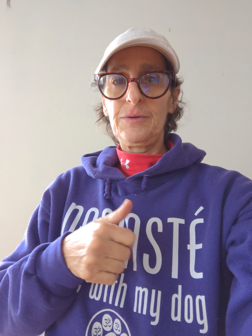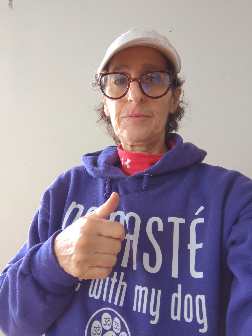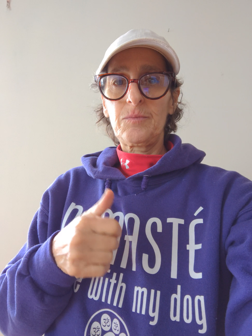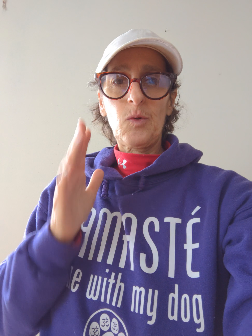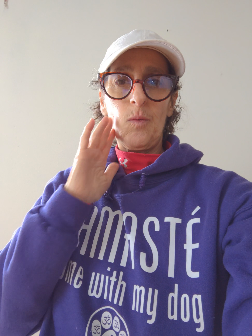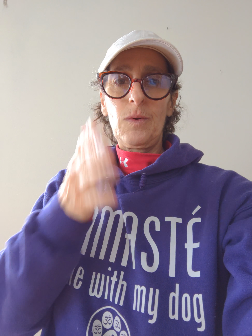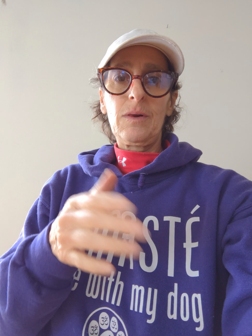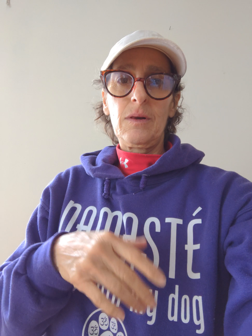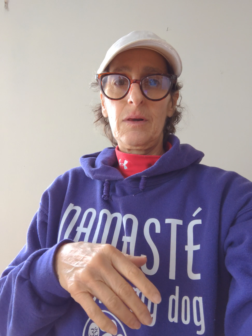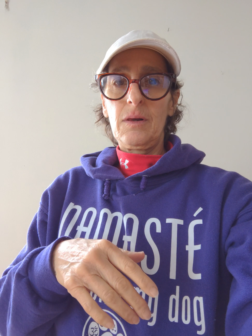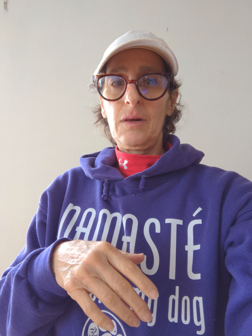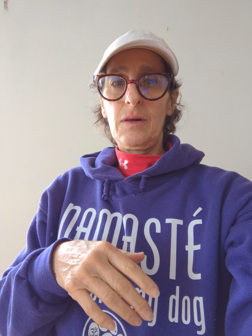will